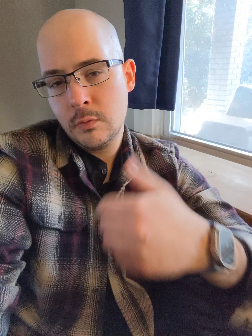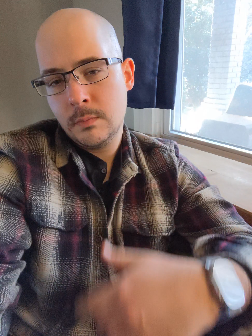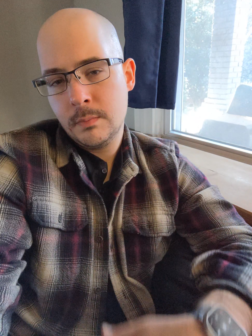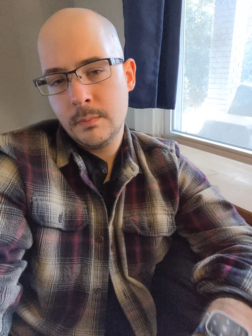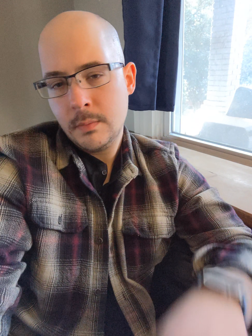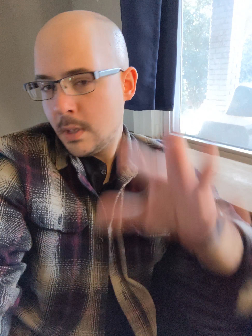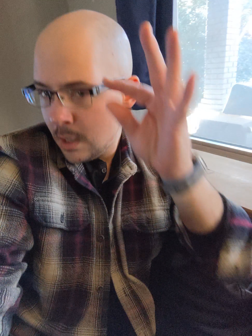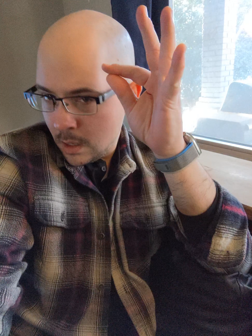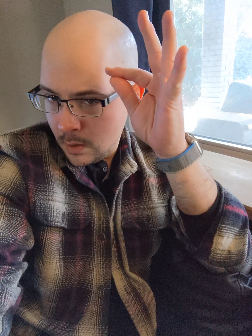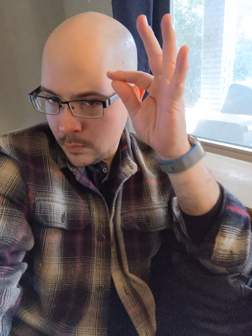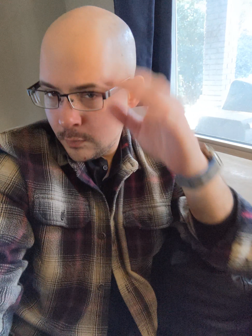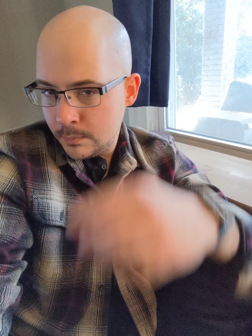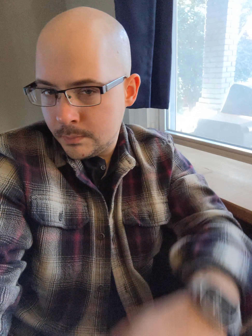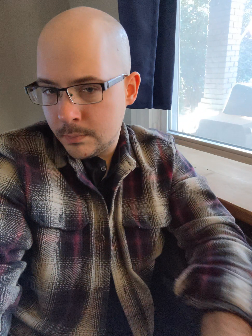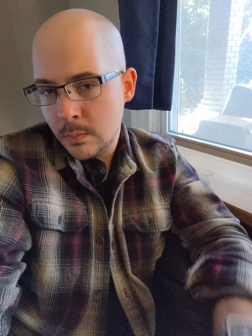hair